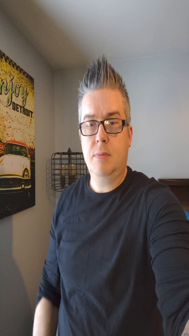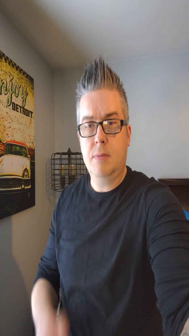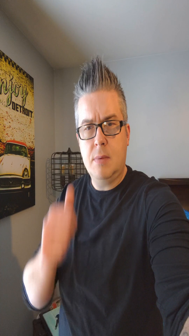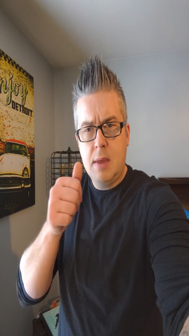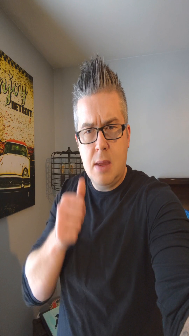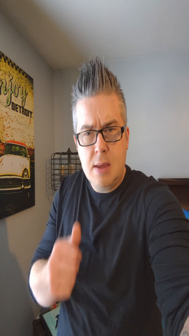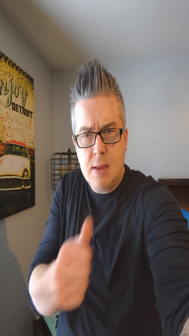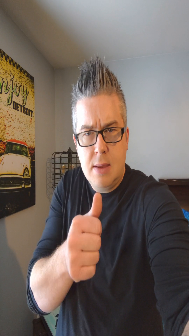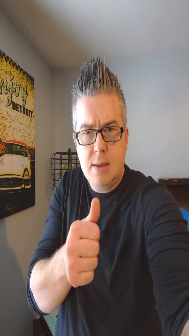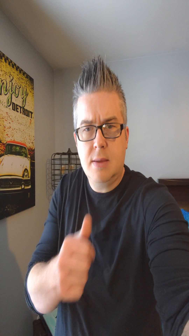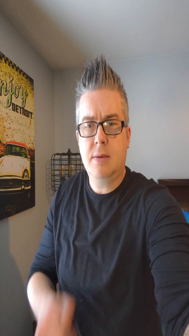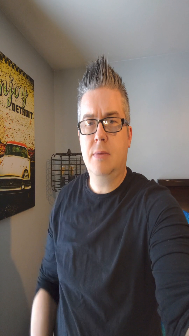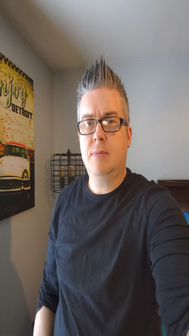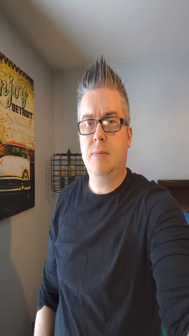hide